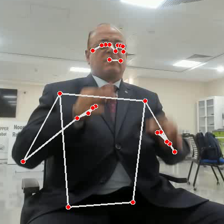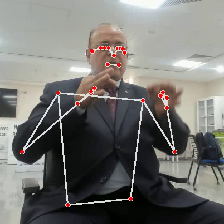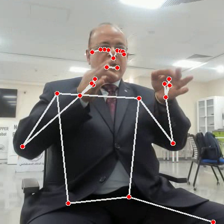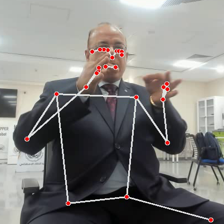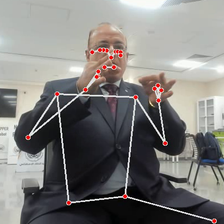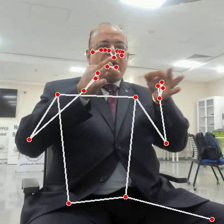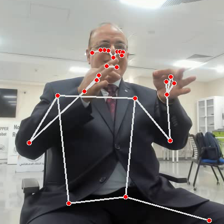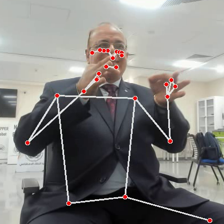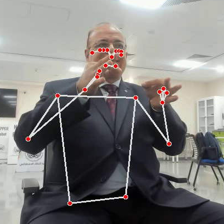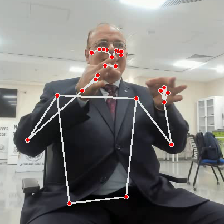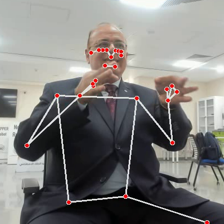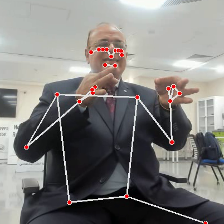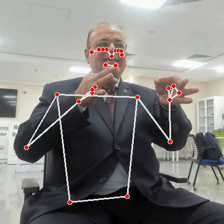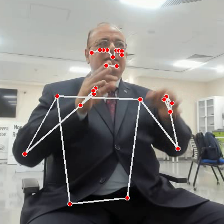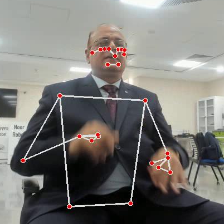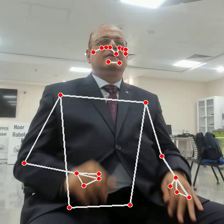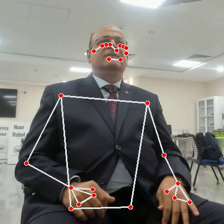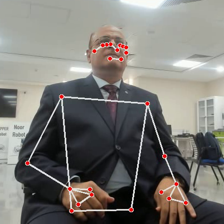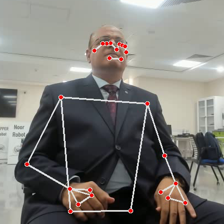mohands